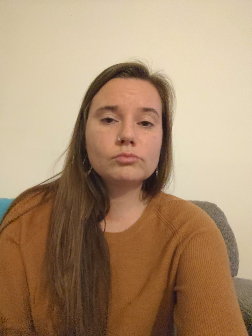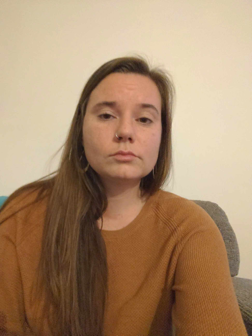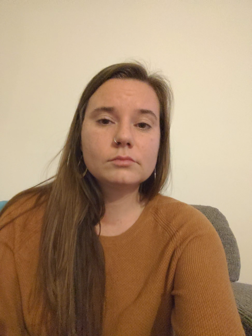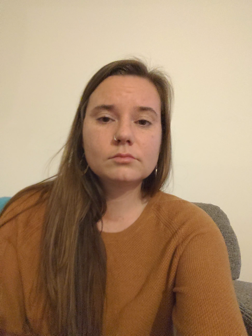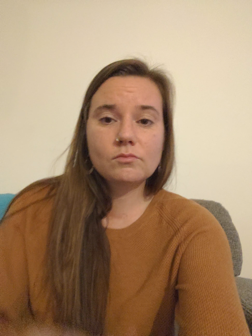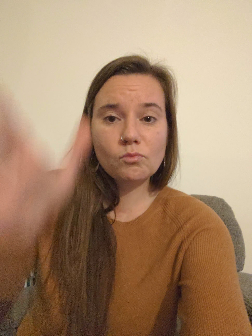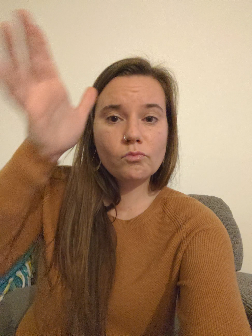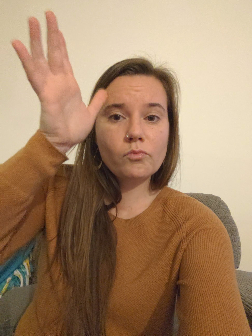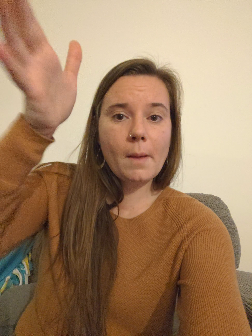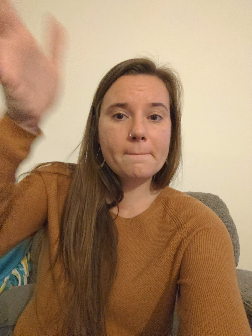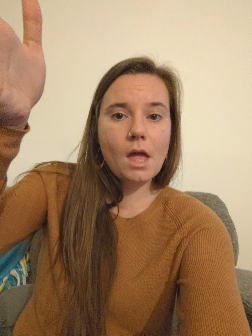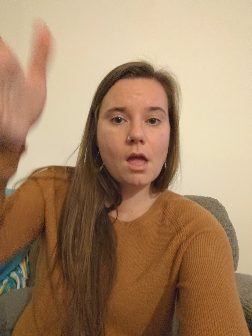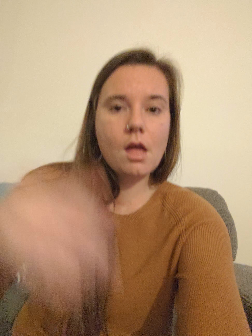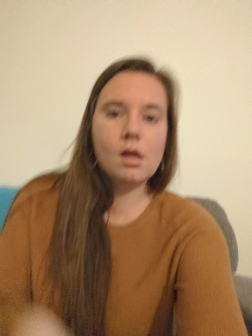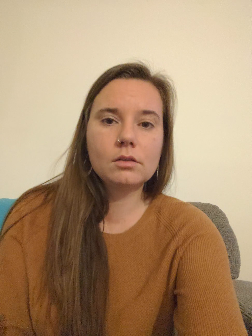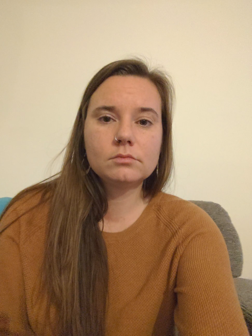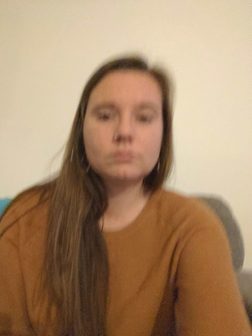grandpa